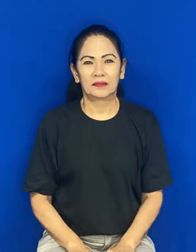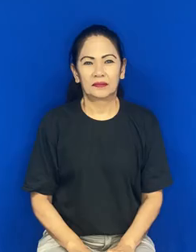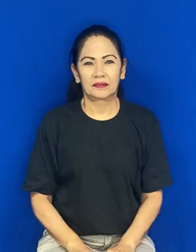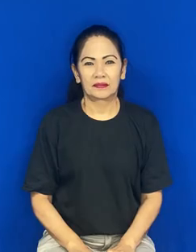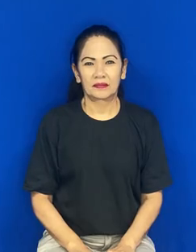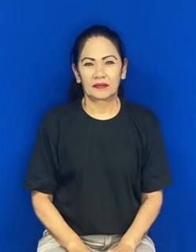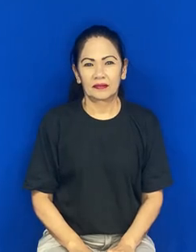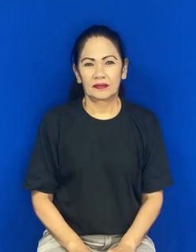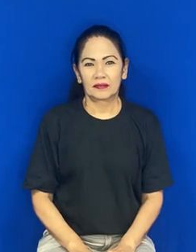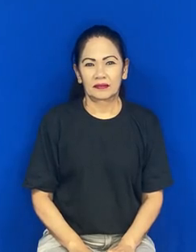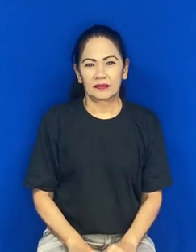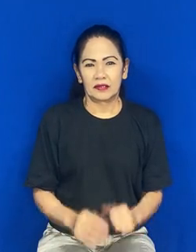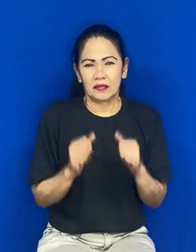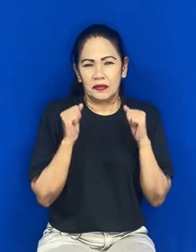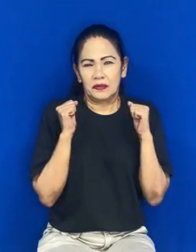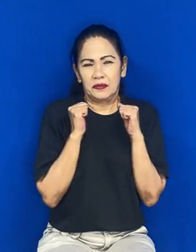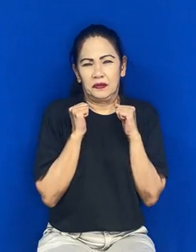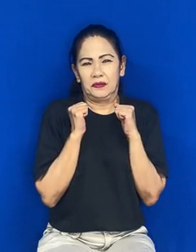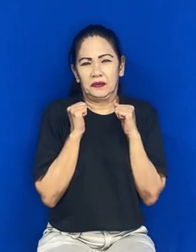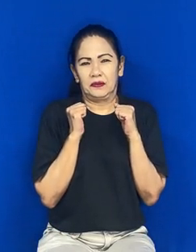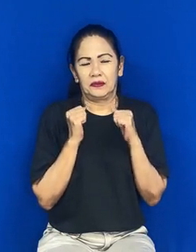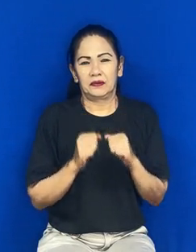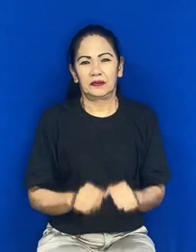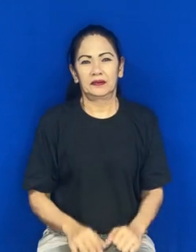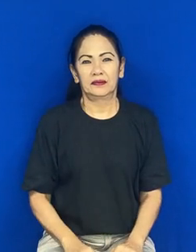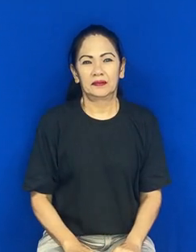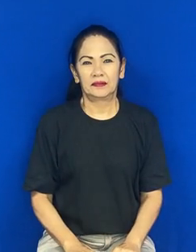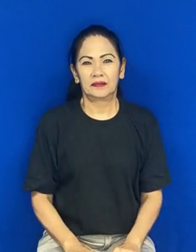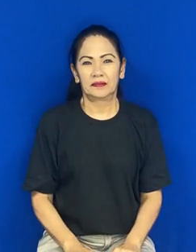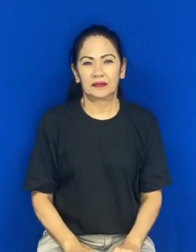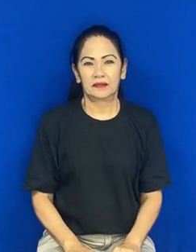cold